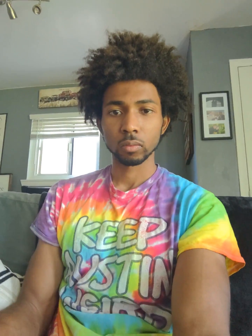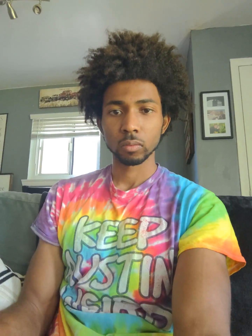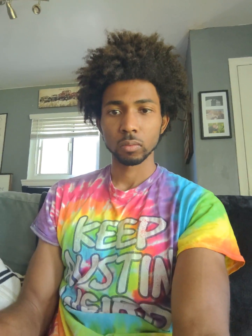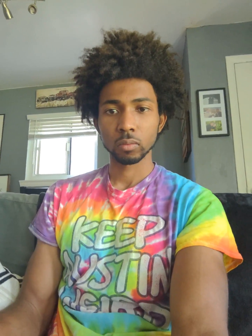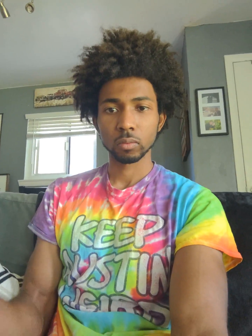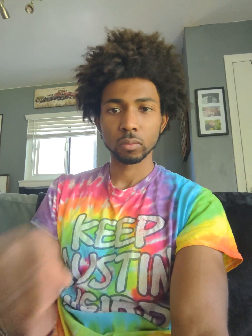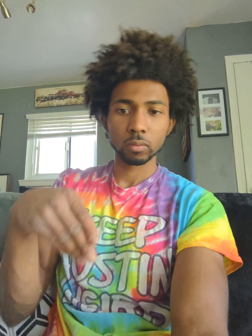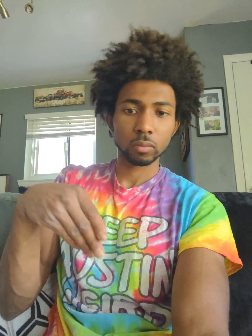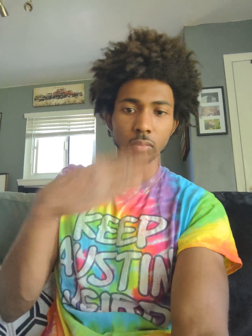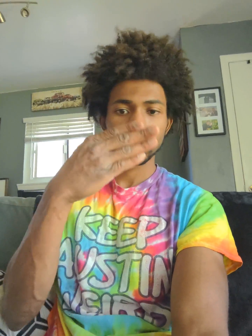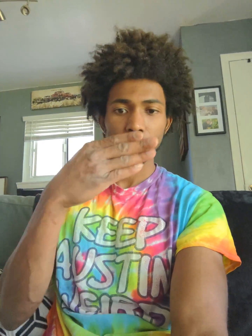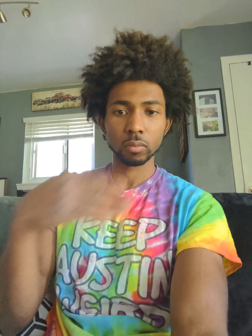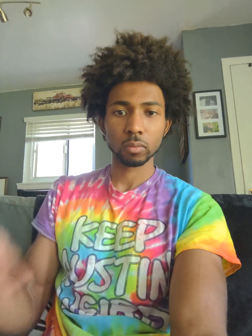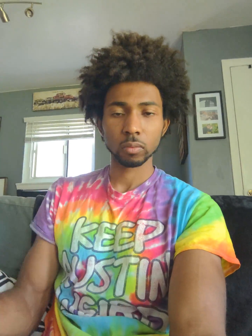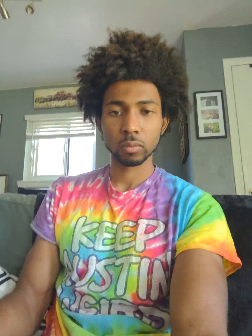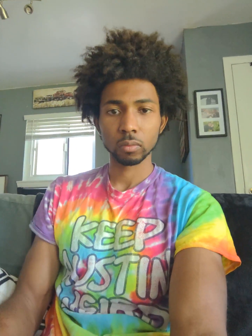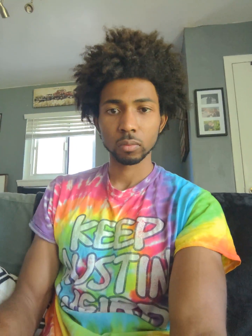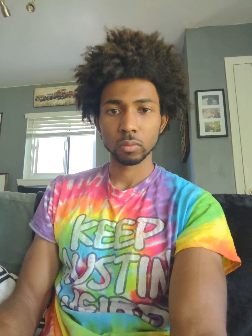kick